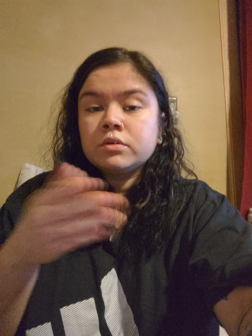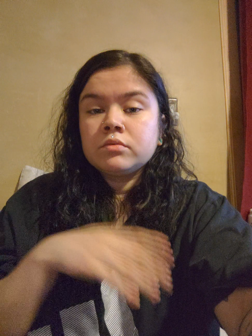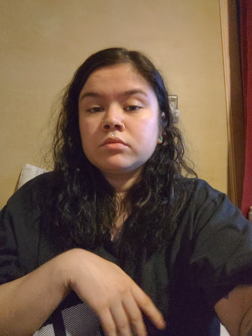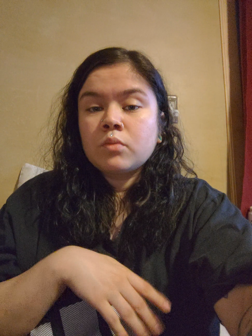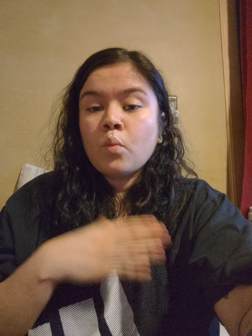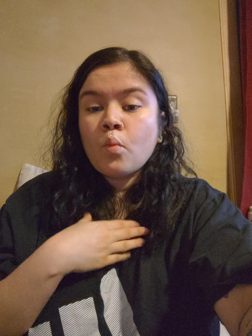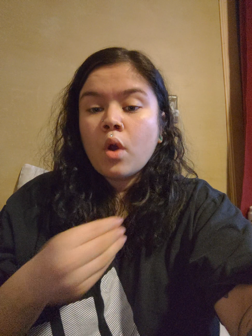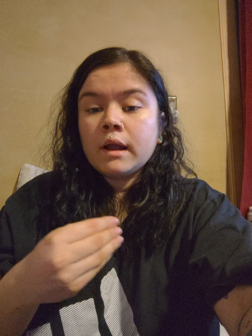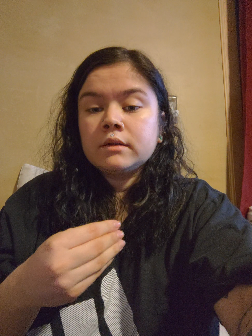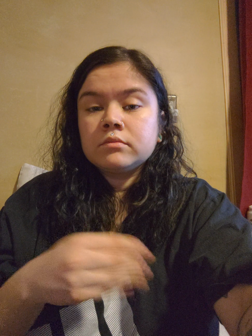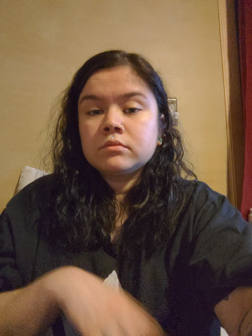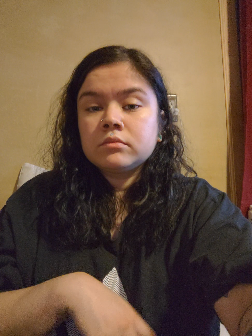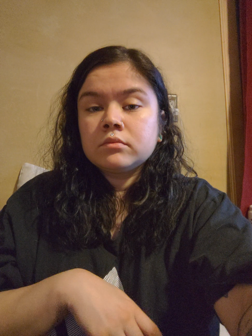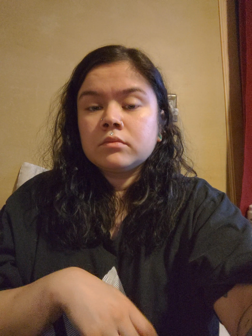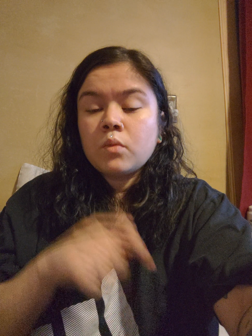white